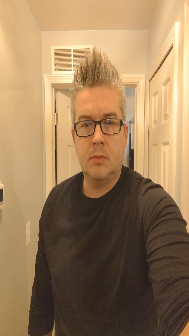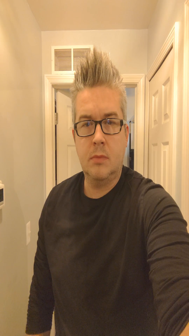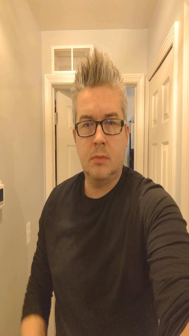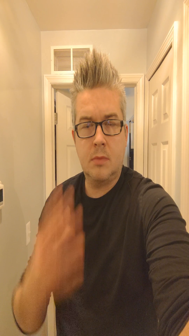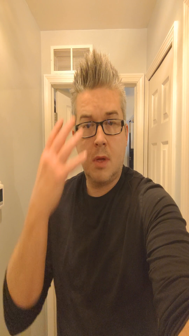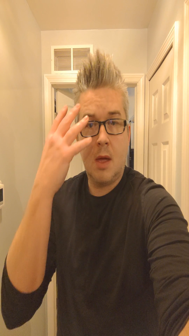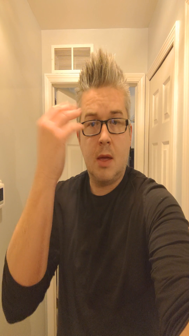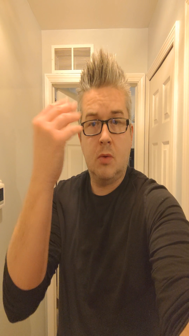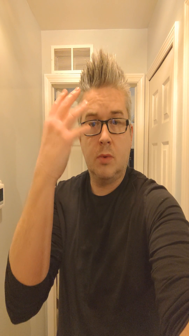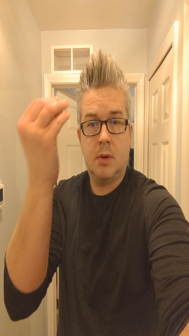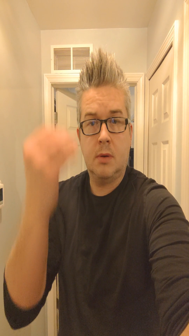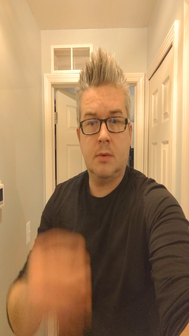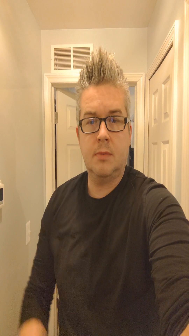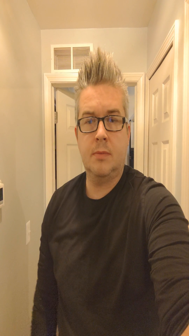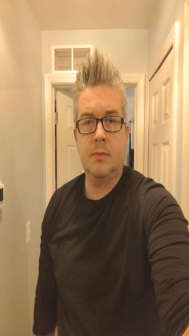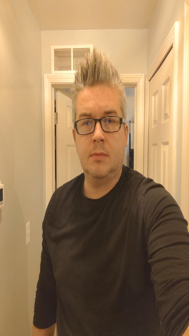outside